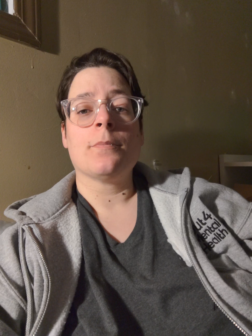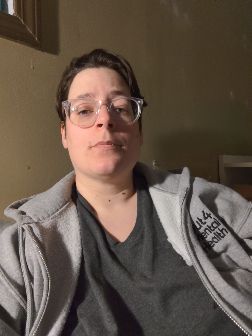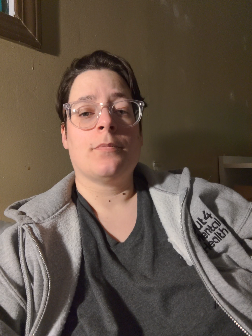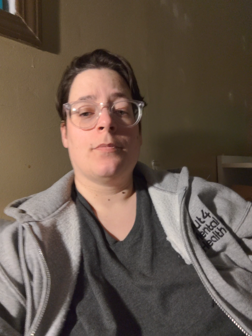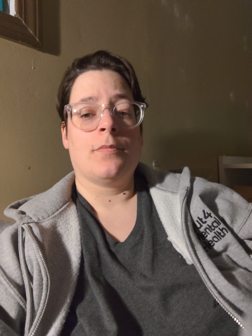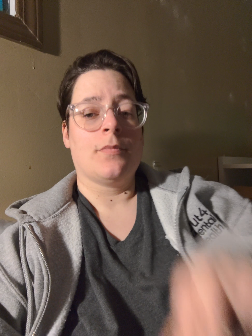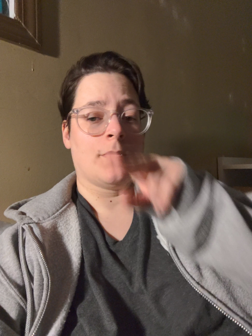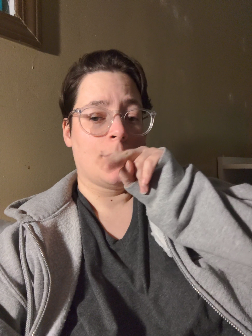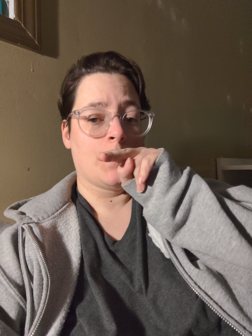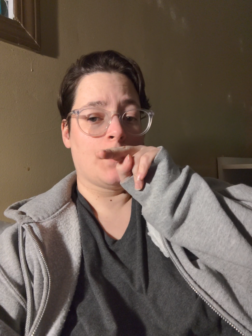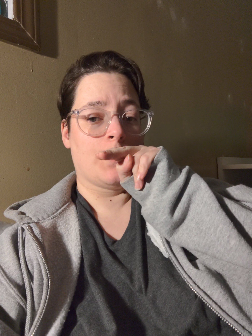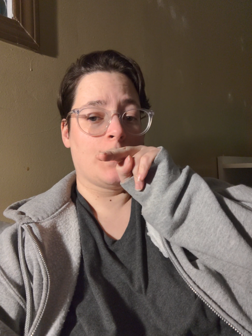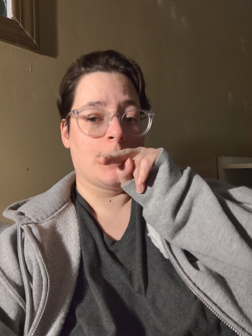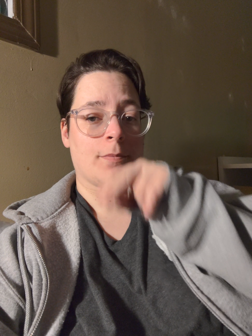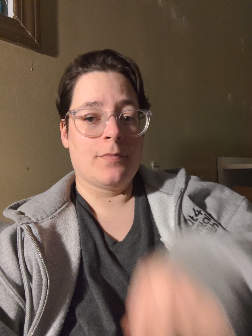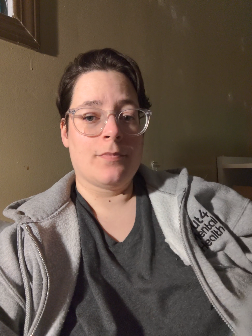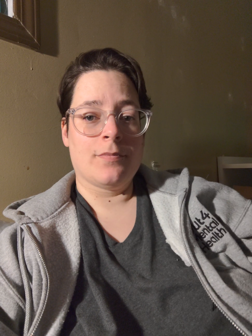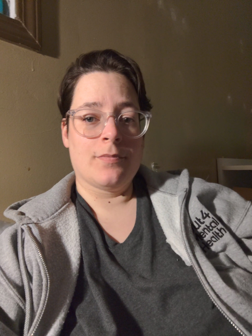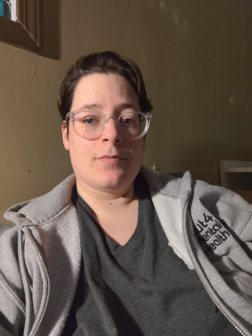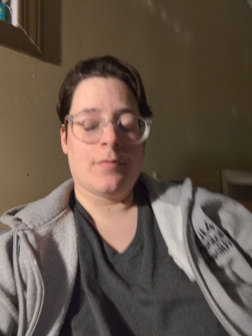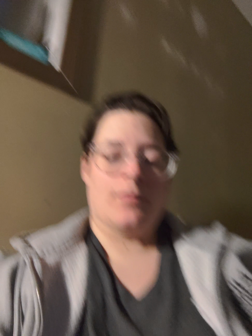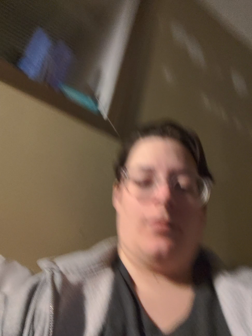tongue